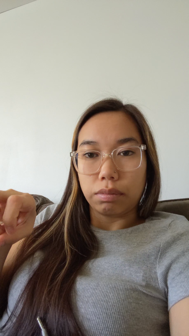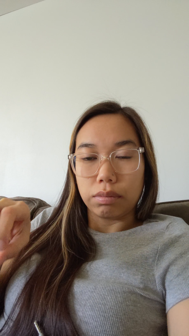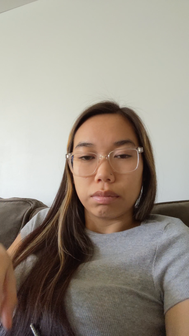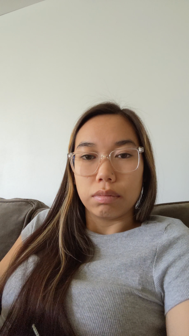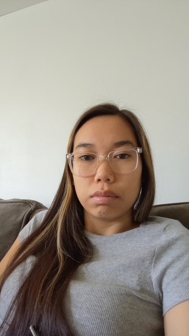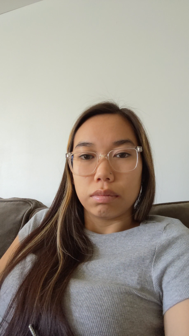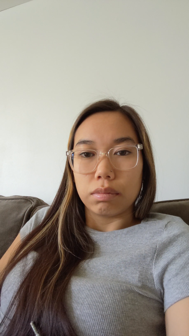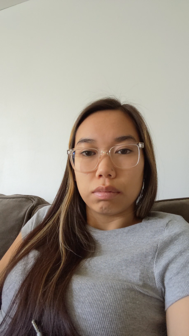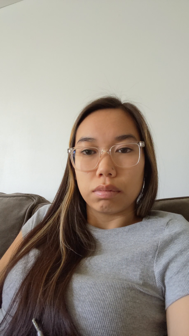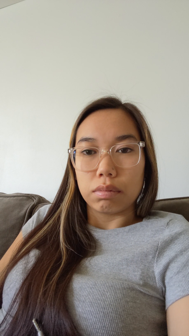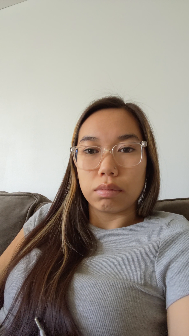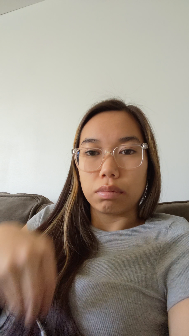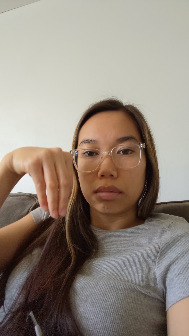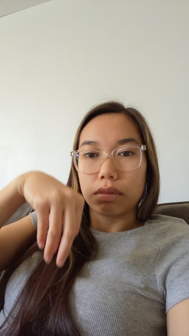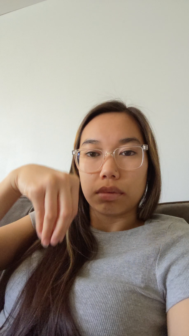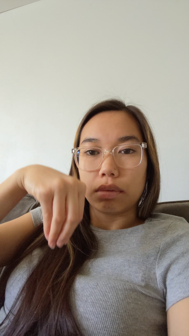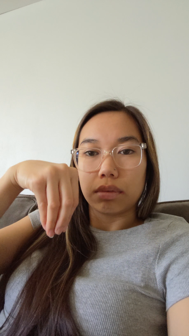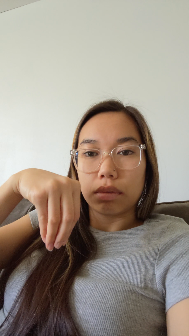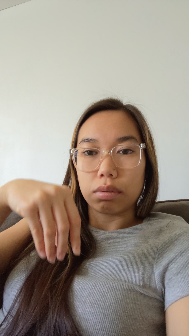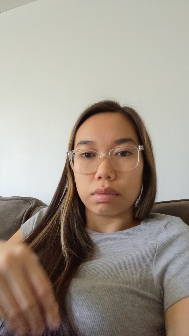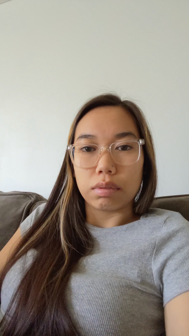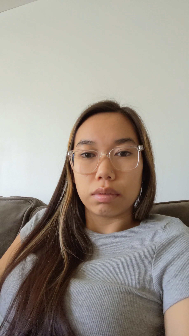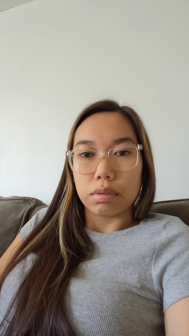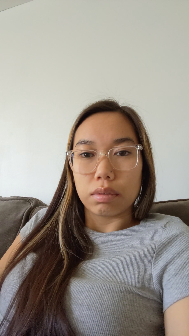inside